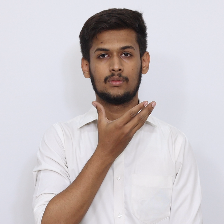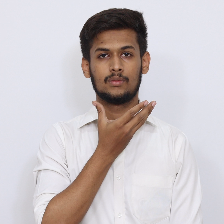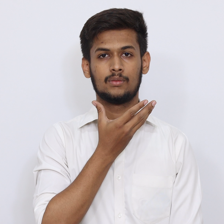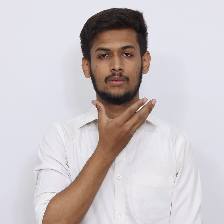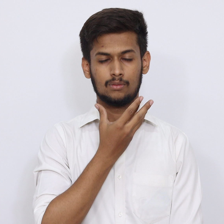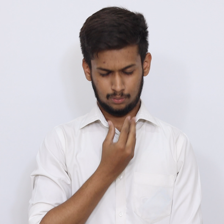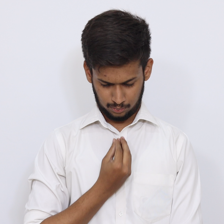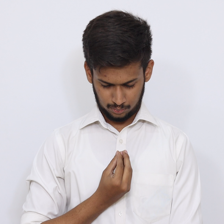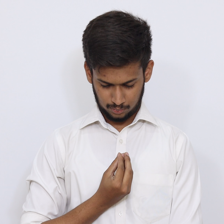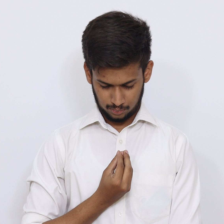sad